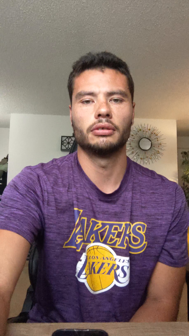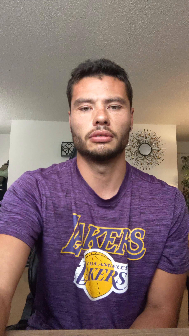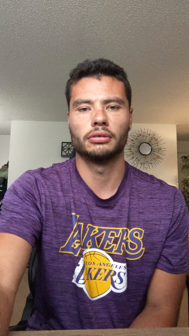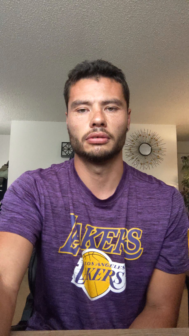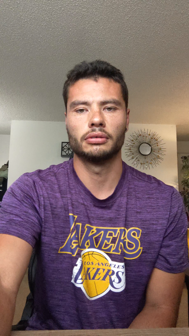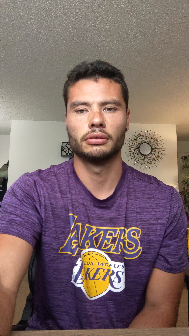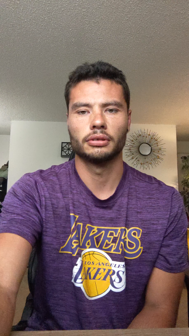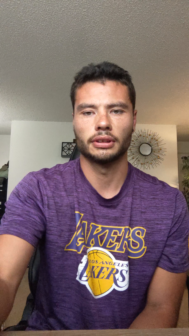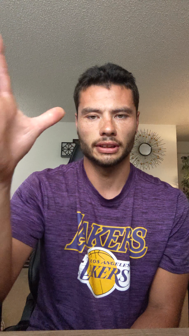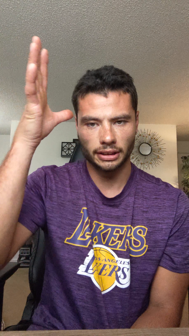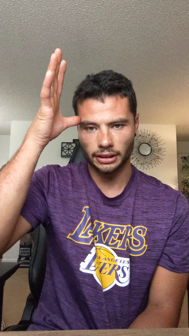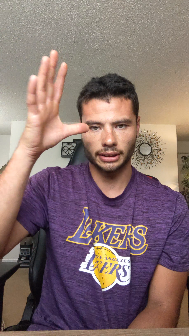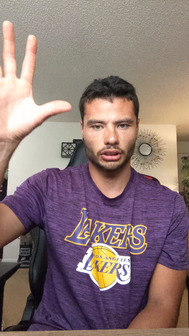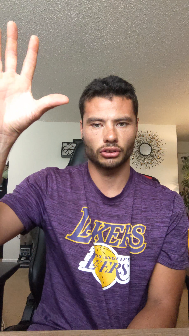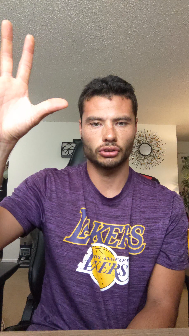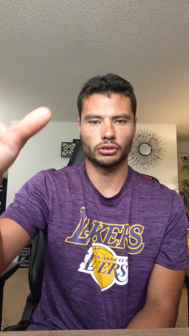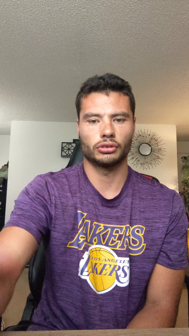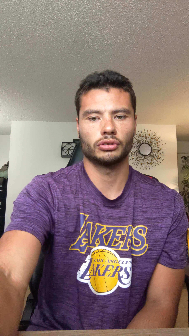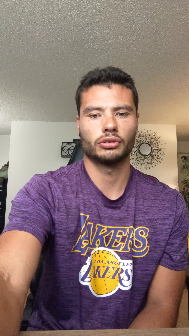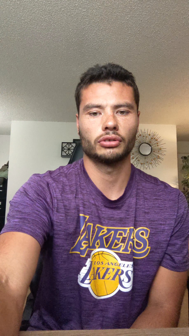deer